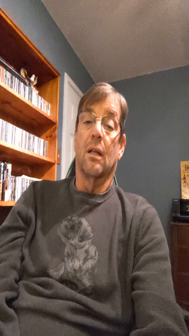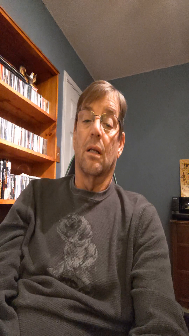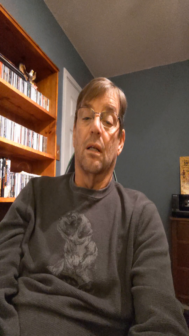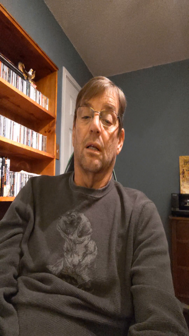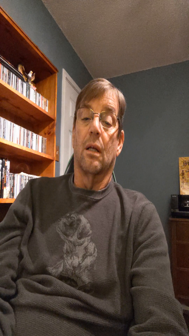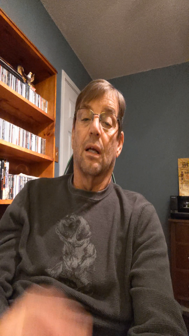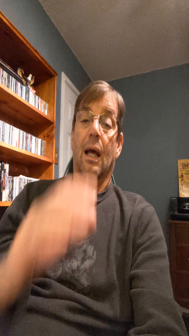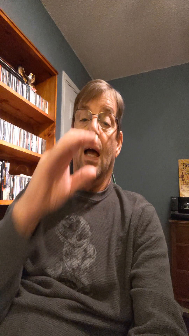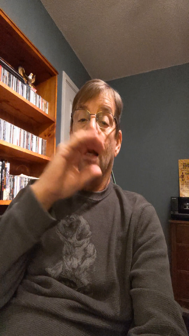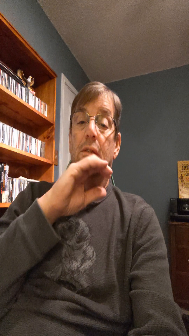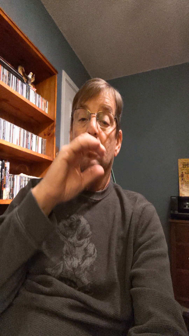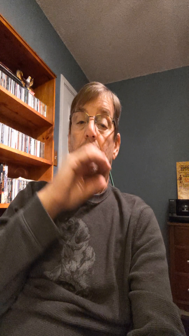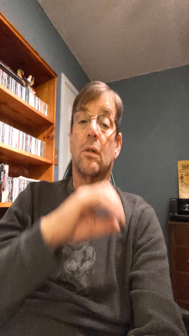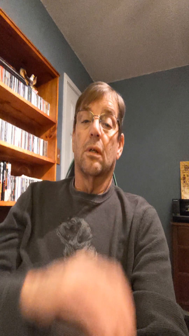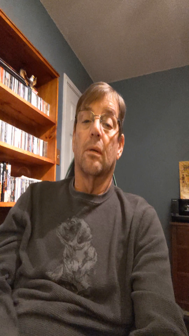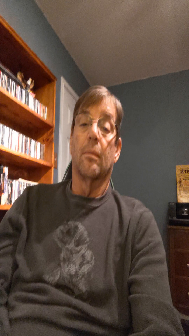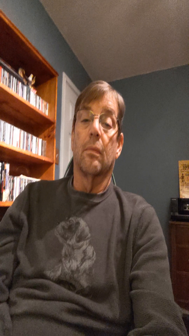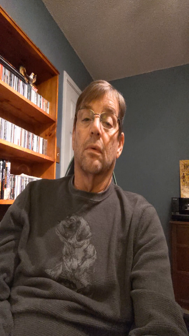ice cream